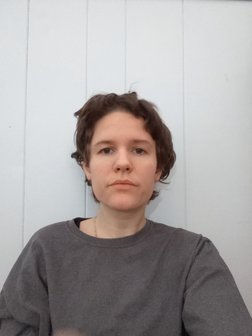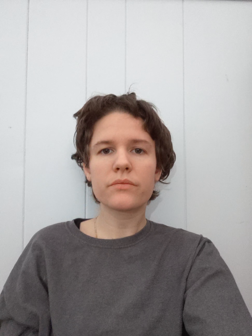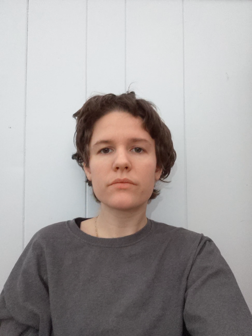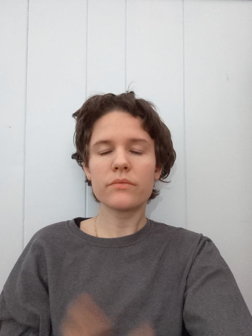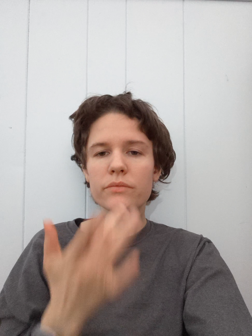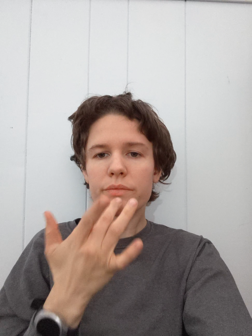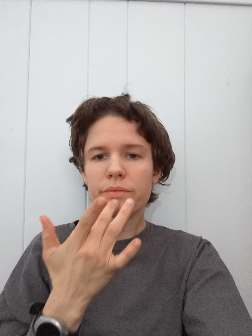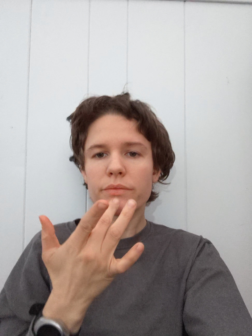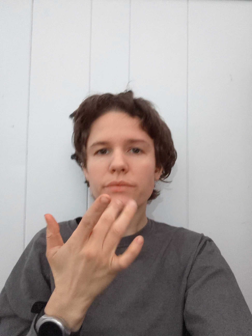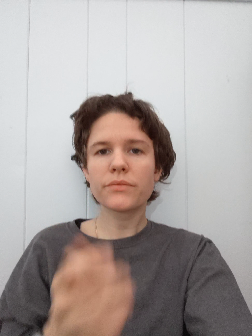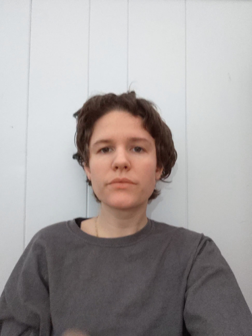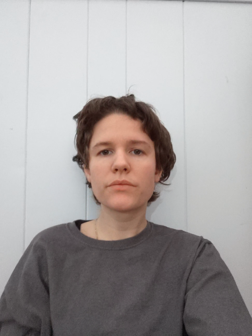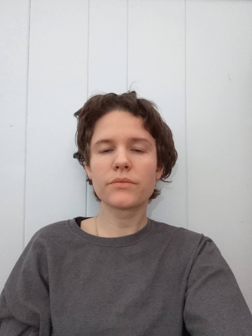taste